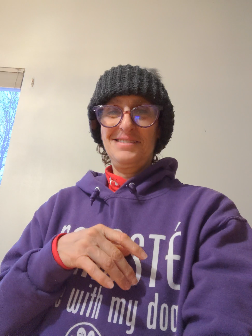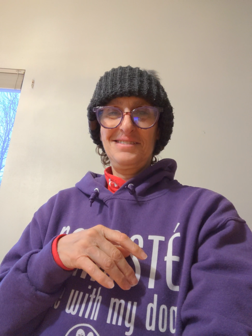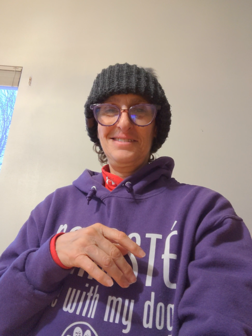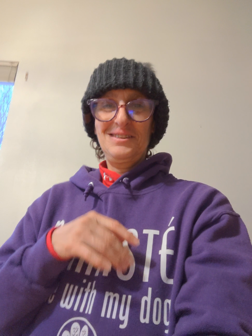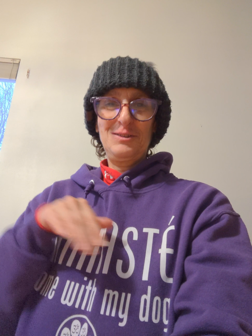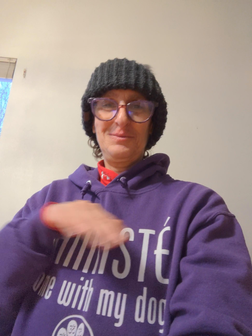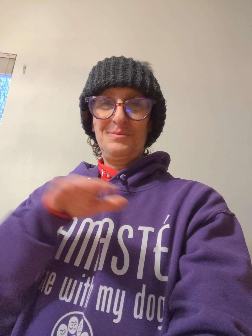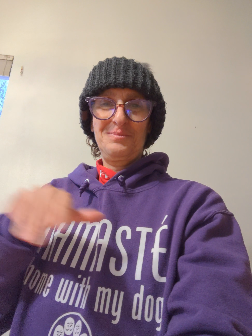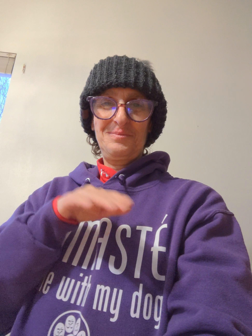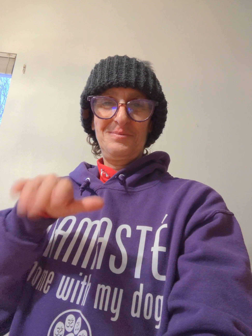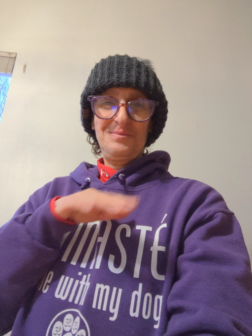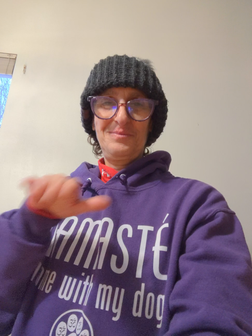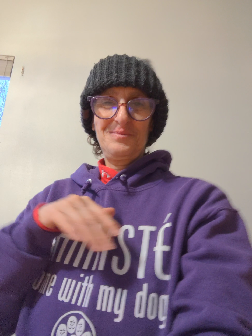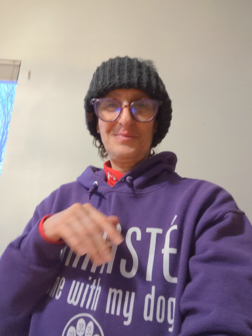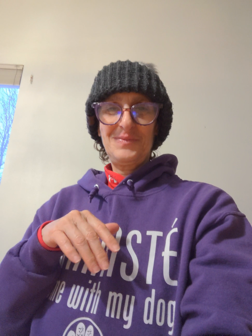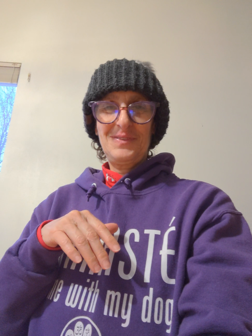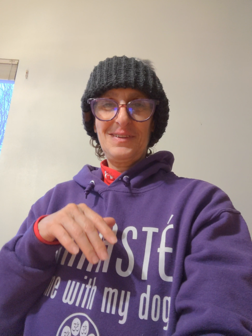pool